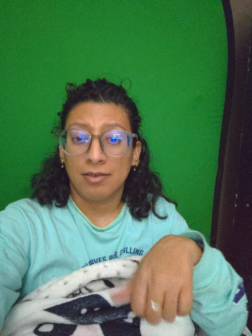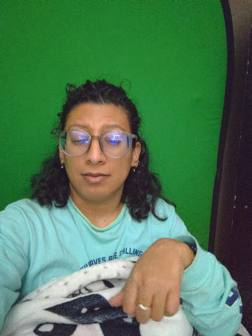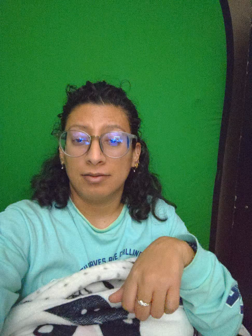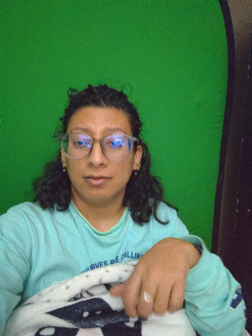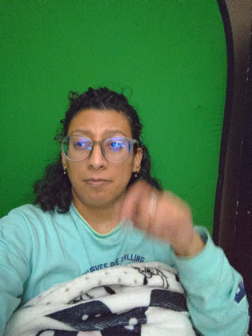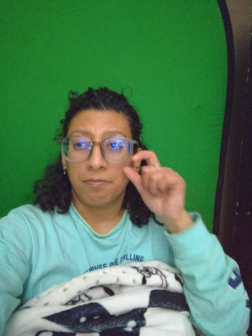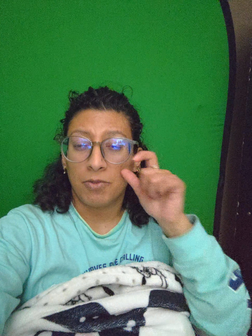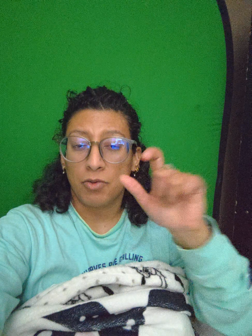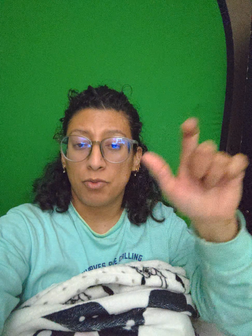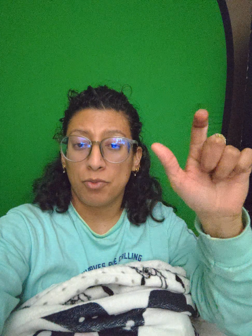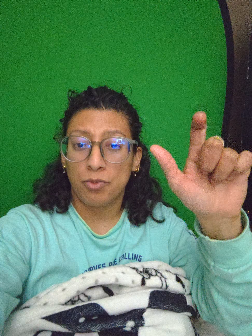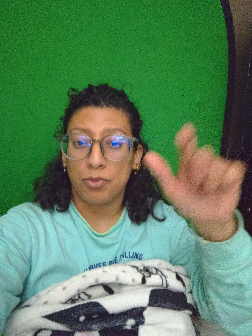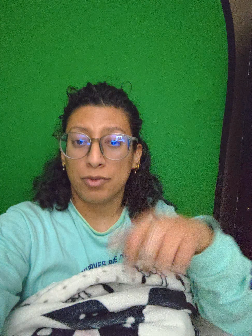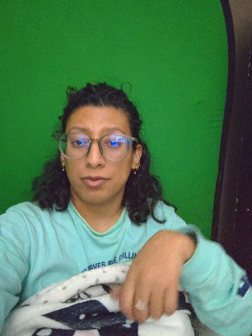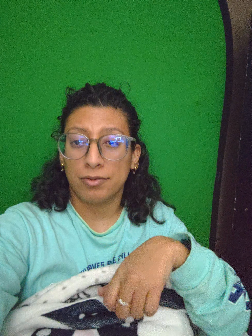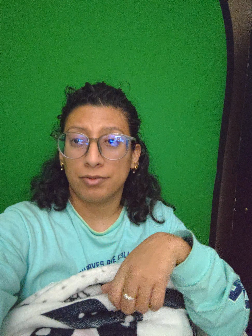moon